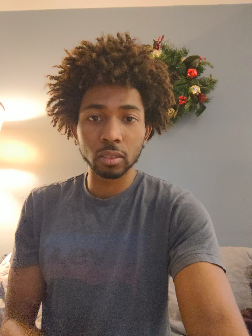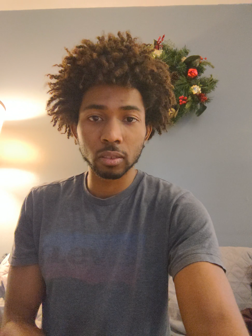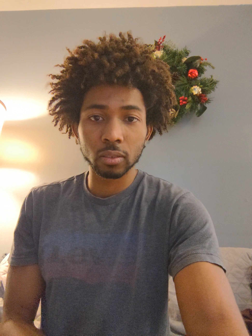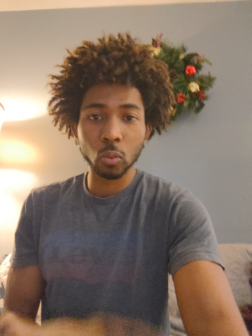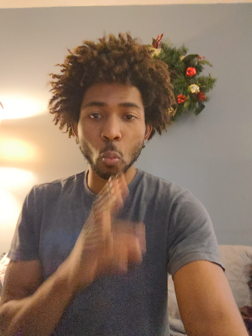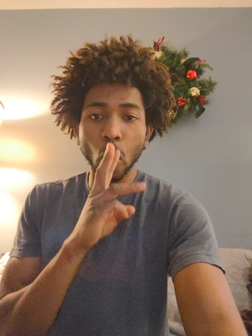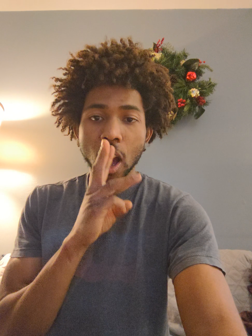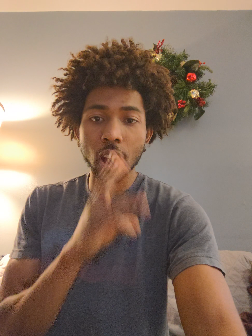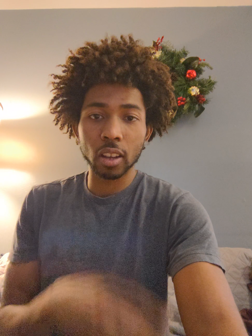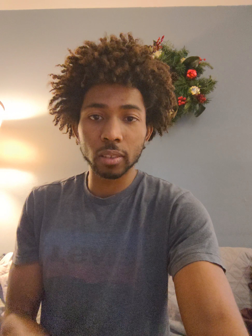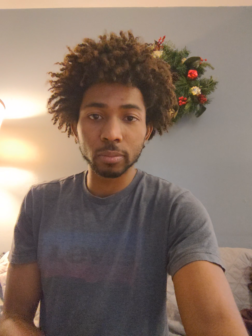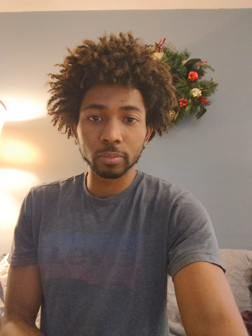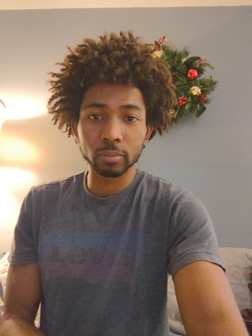water